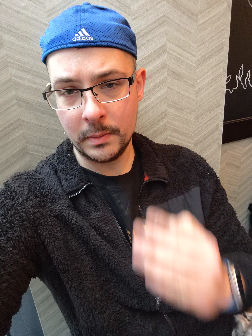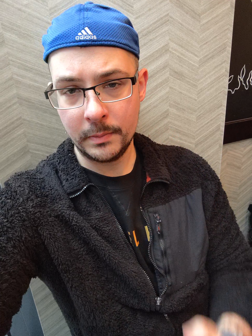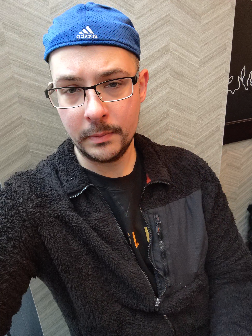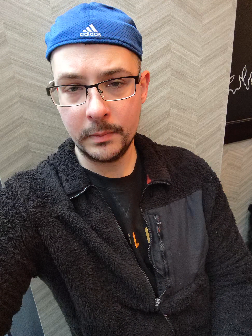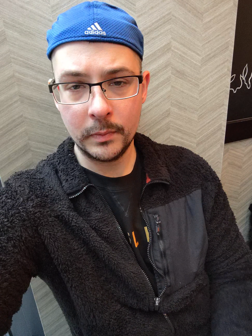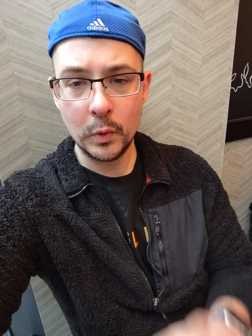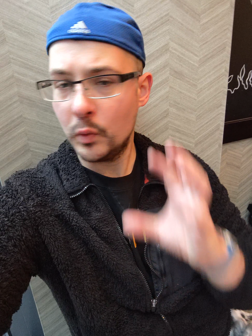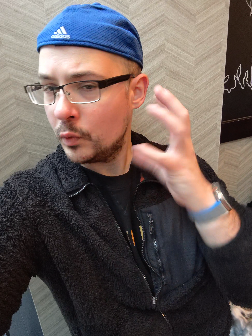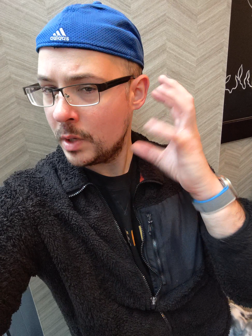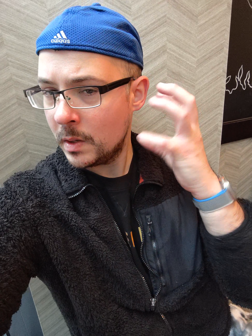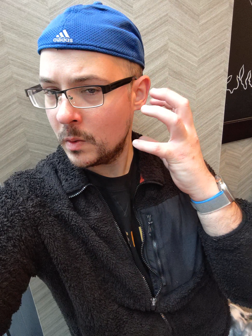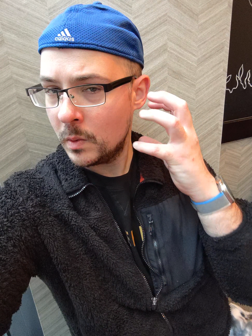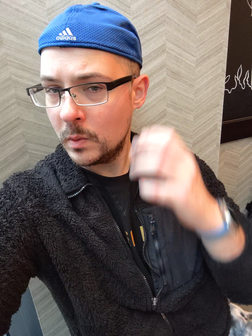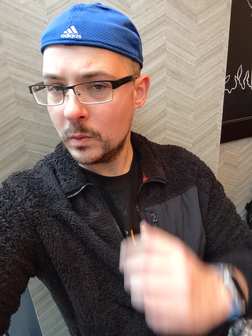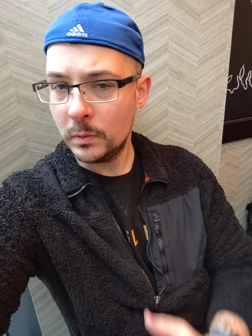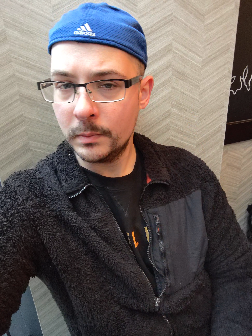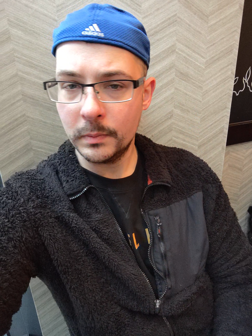radio